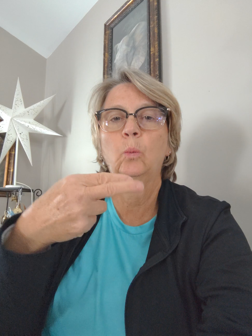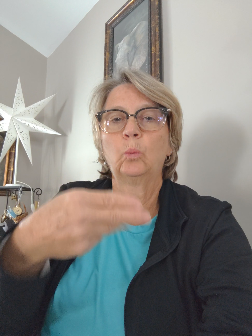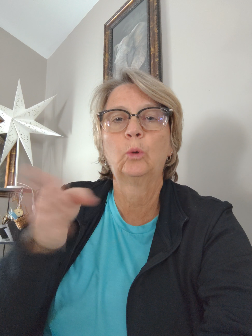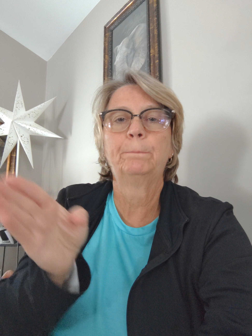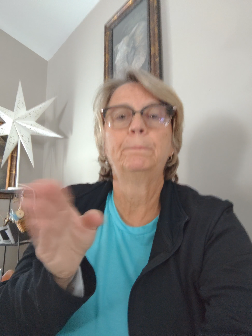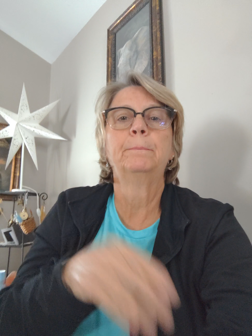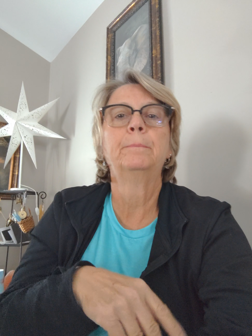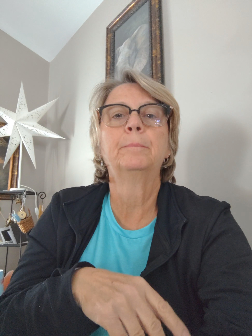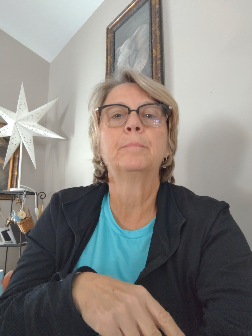room